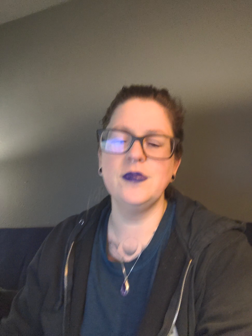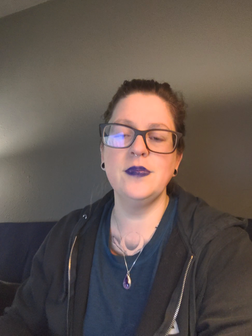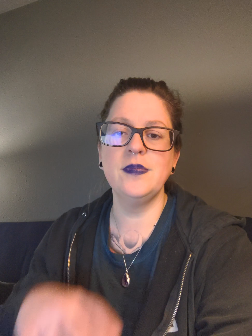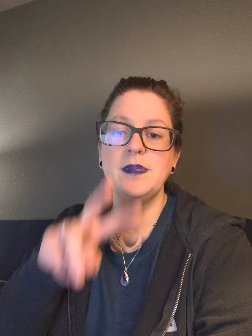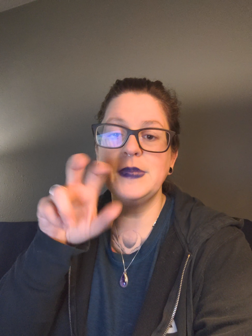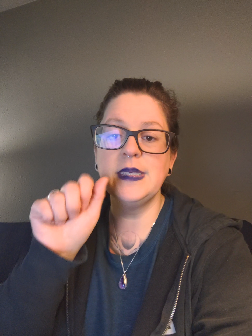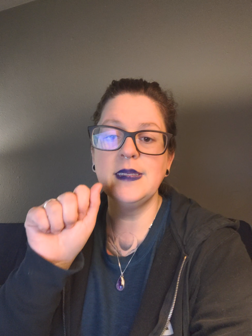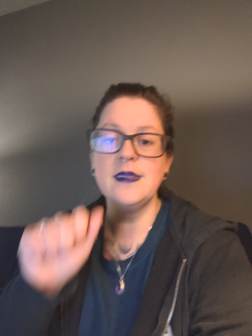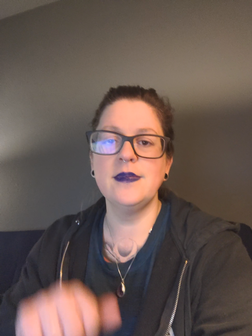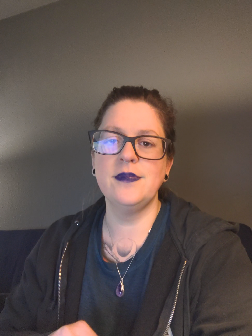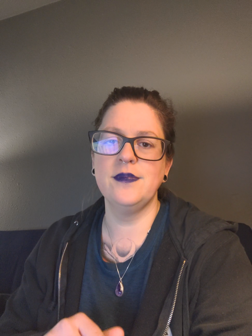pizza